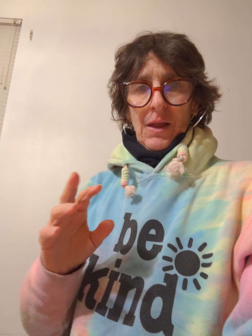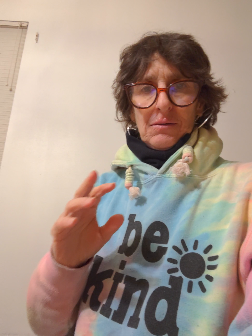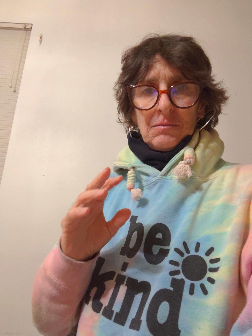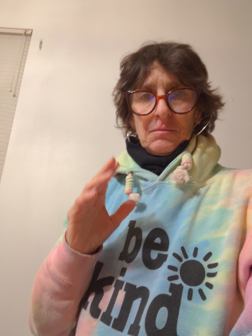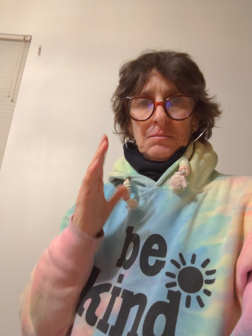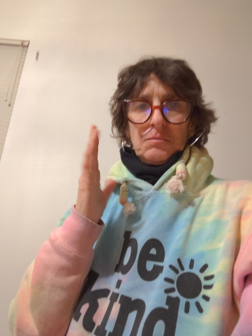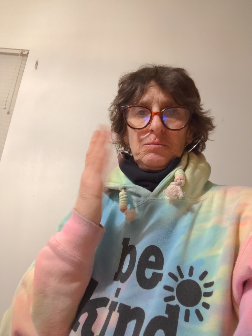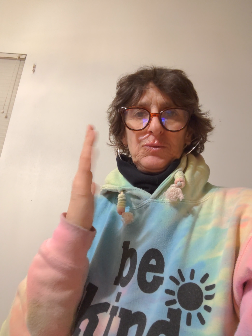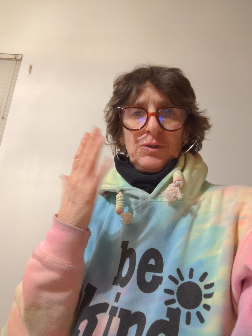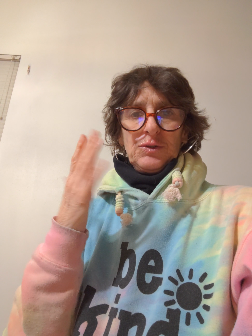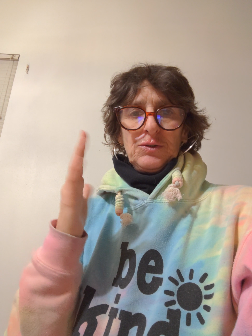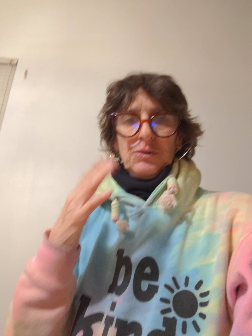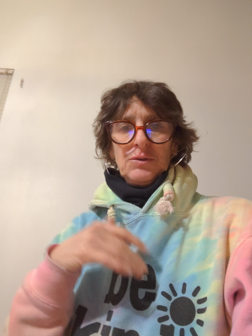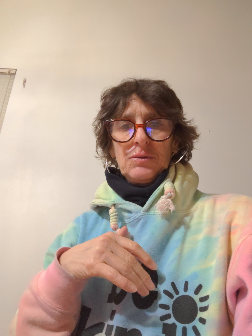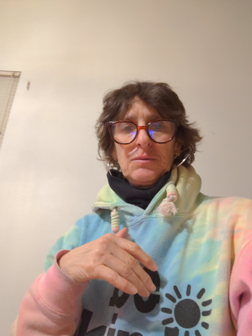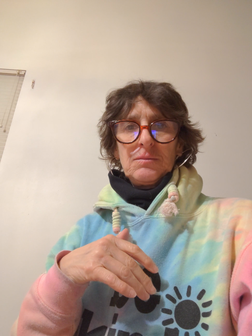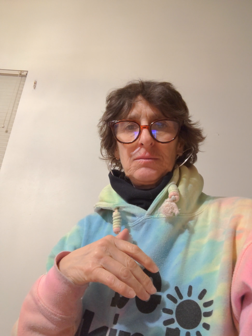book